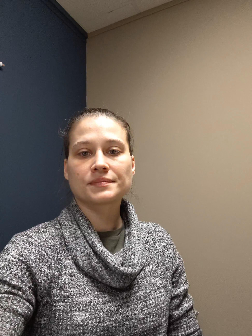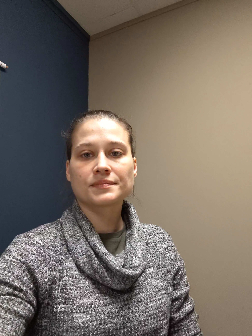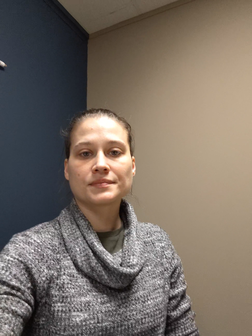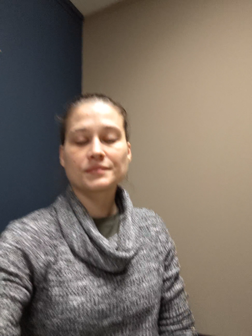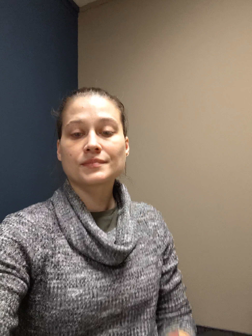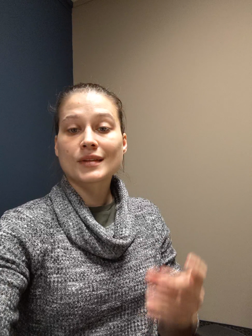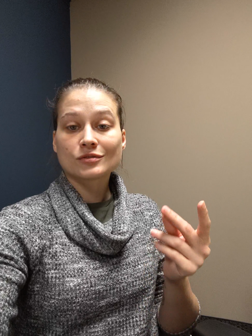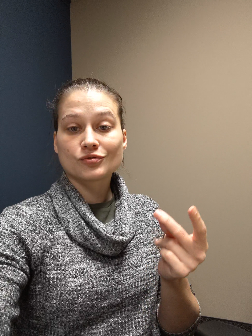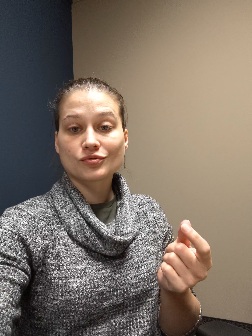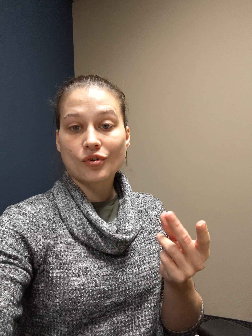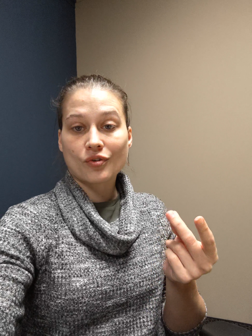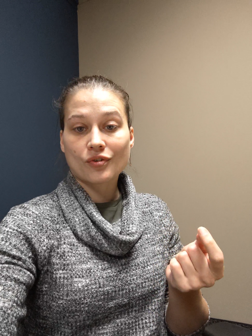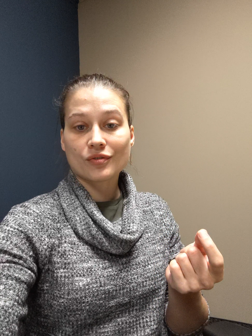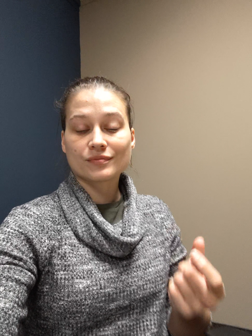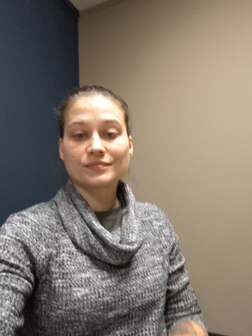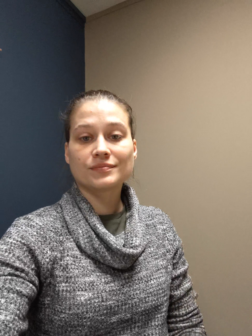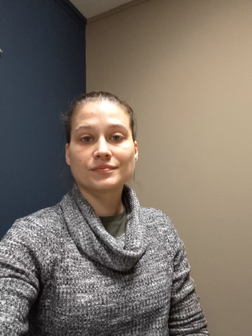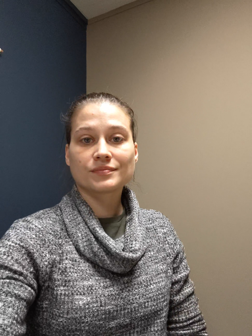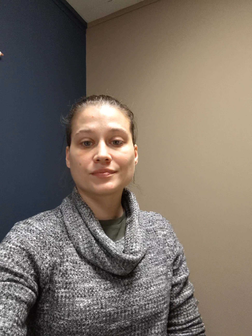dog